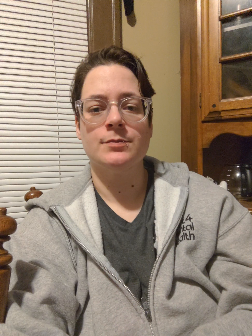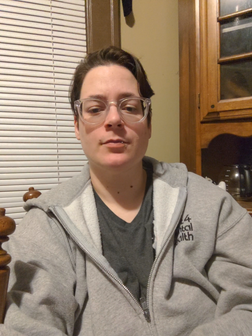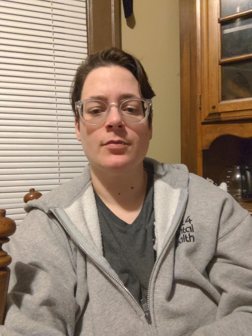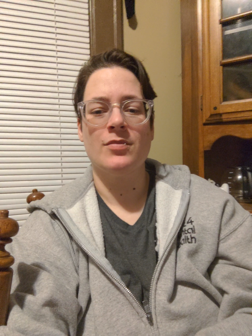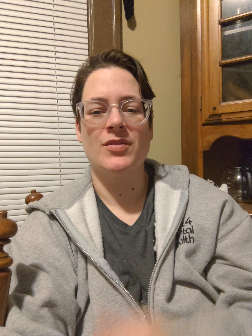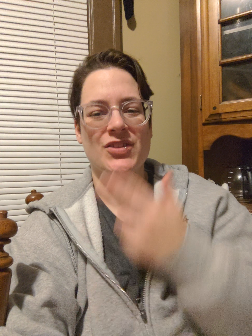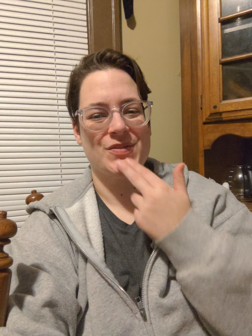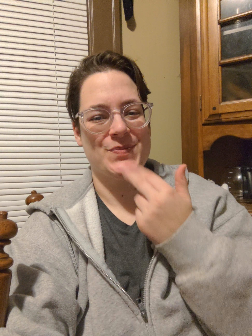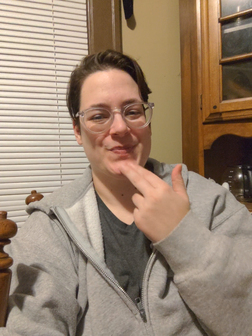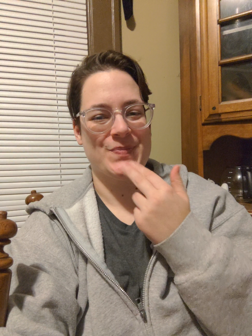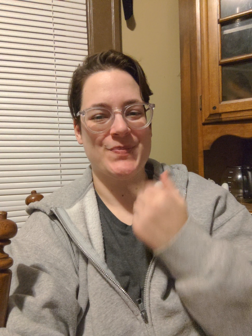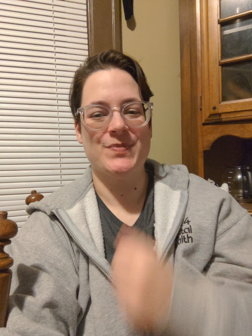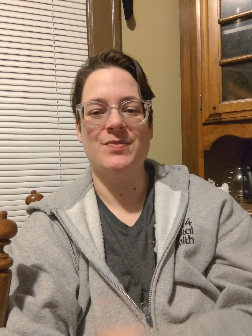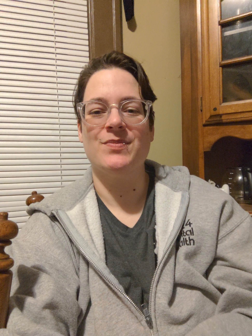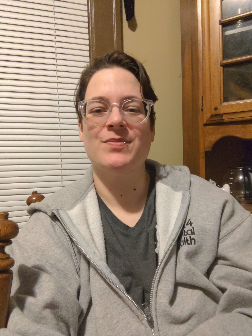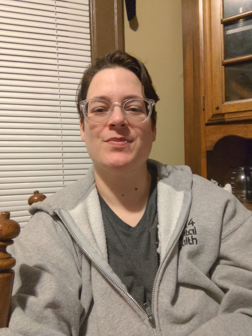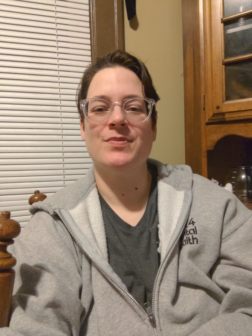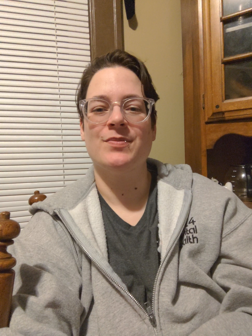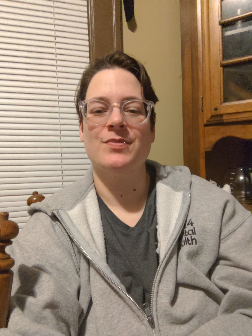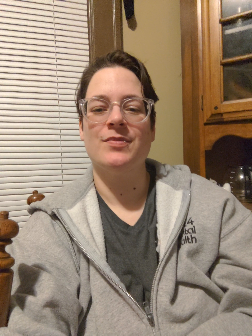cute